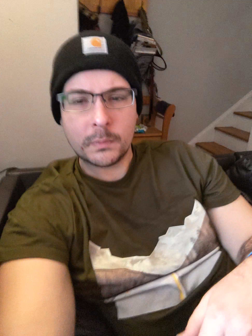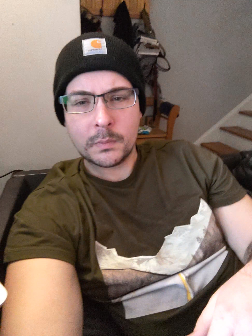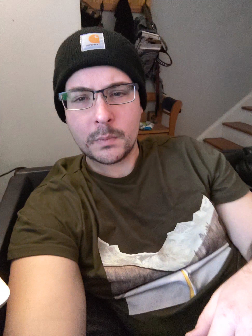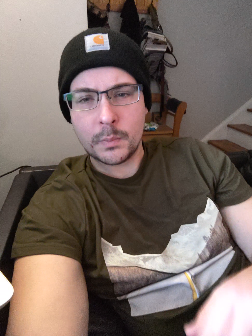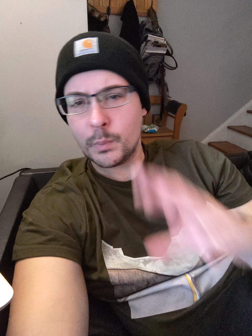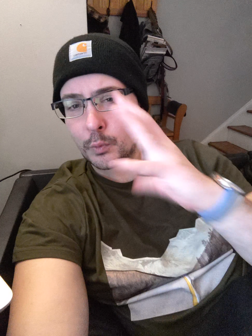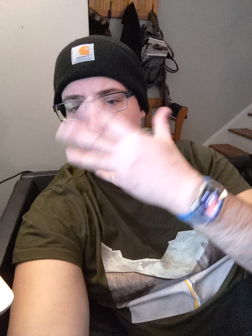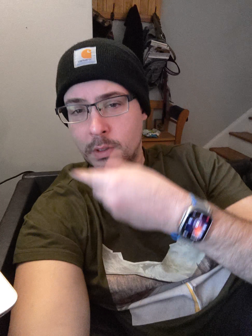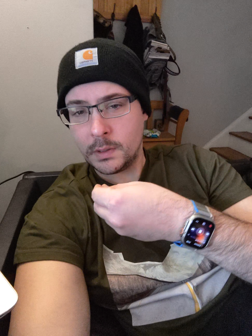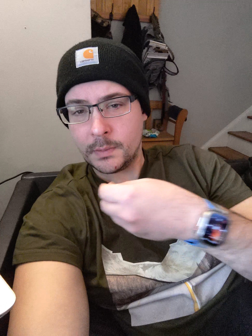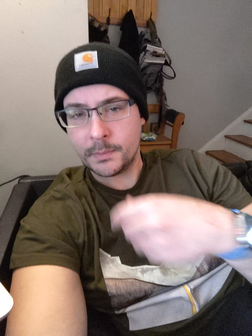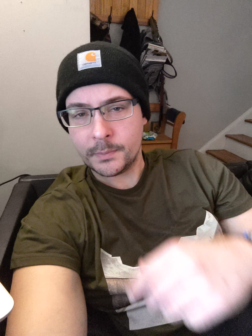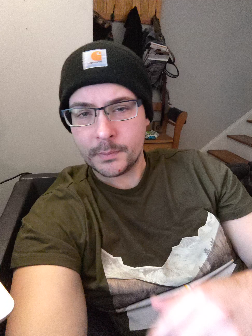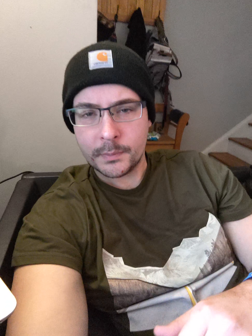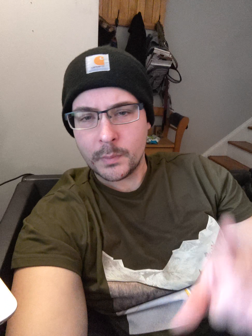pretty